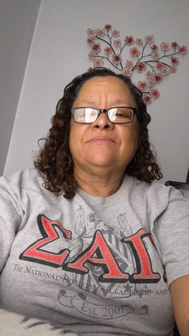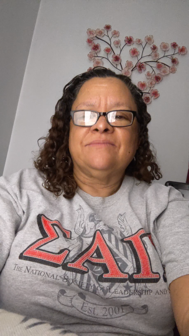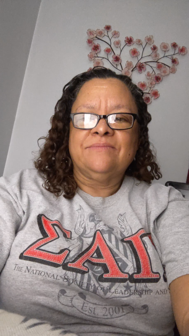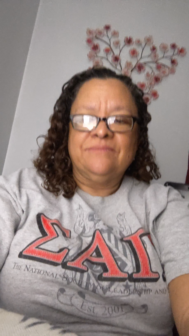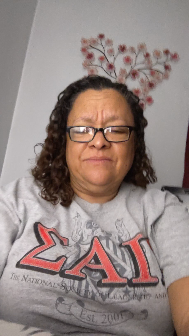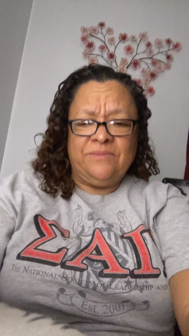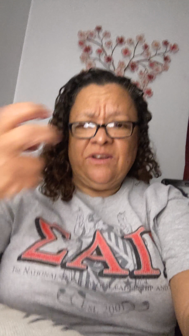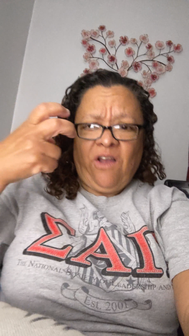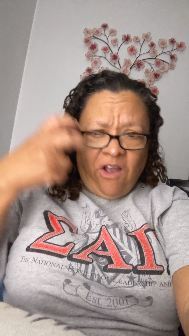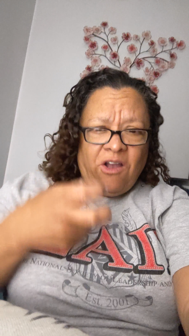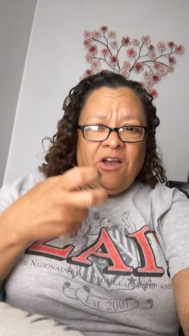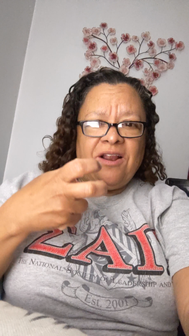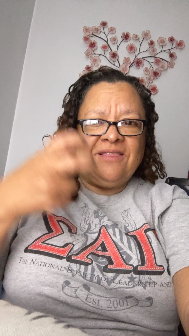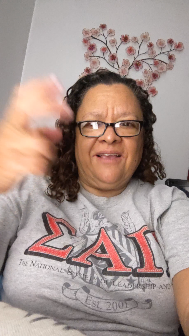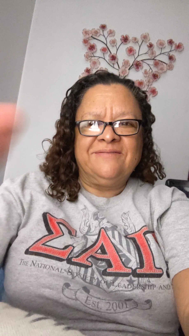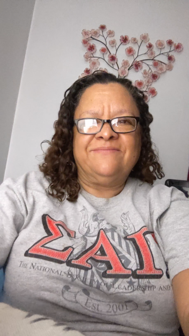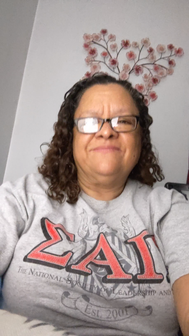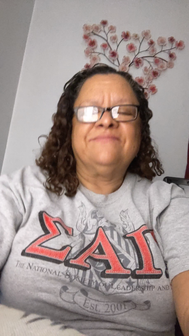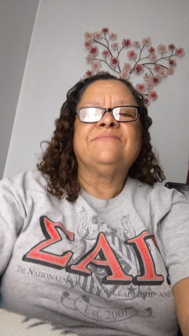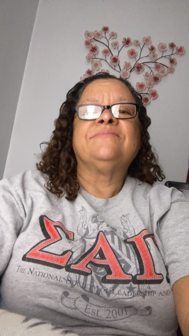hard